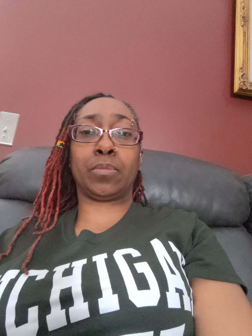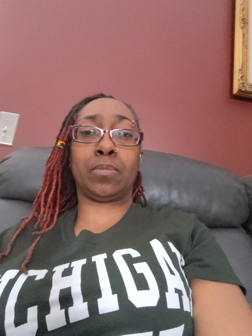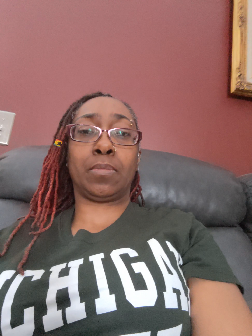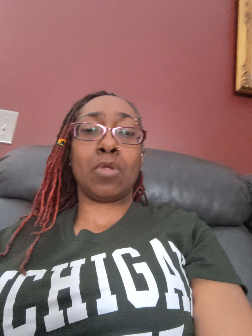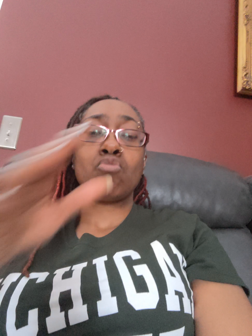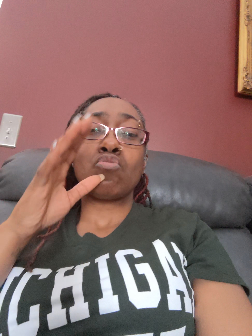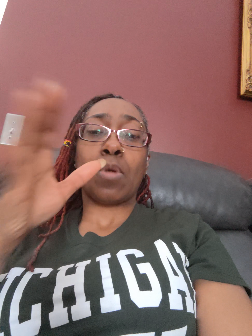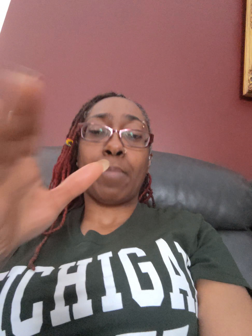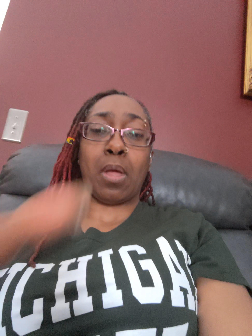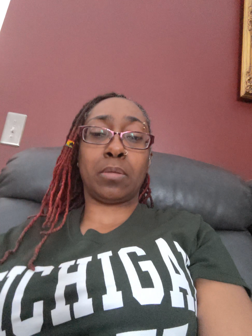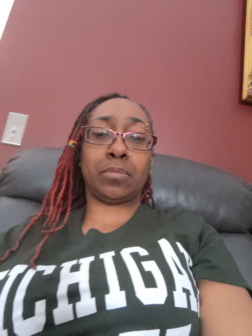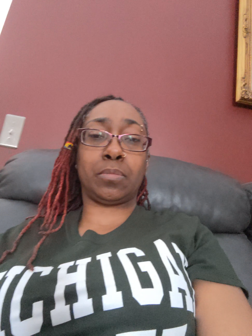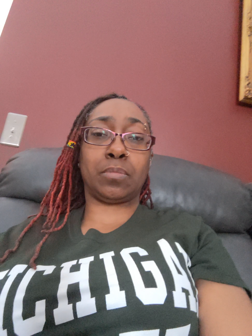grandma